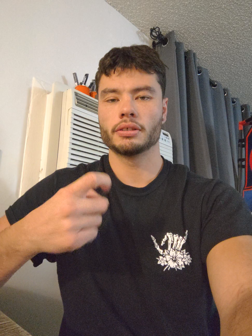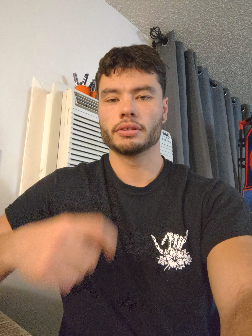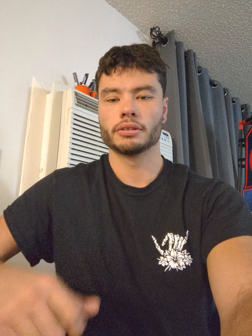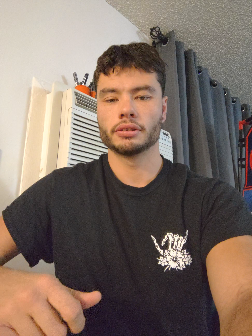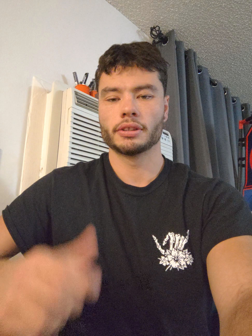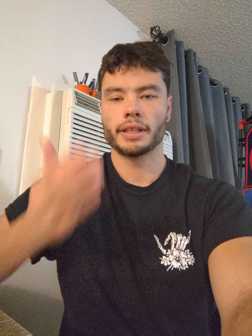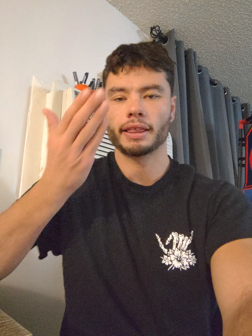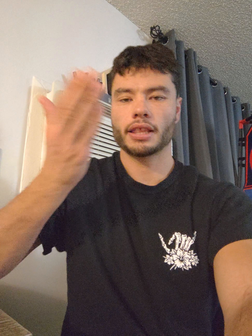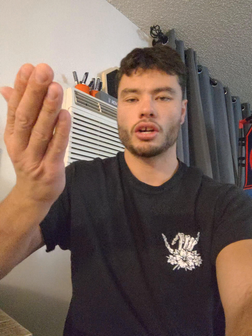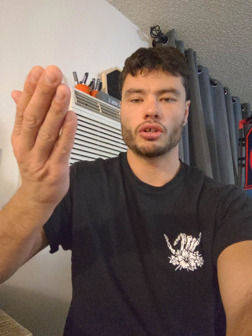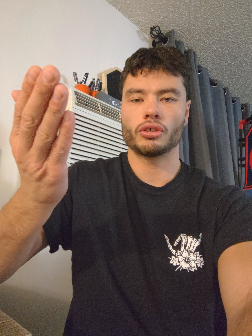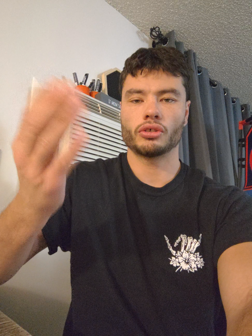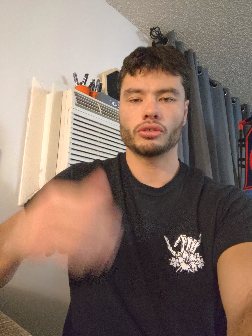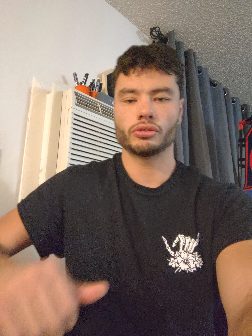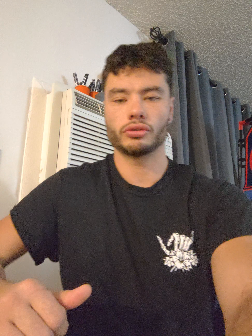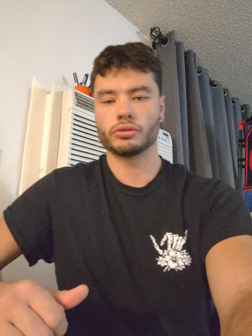there